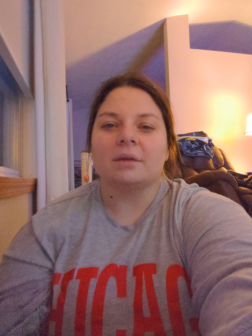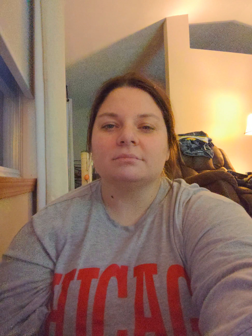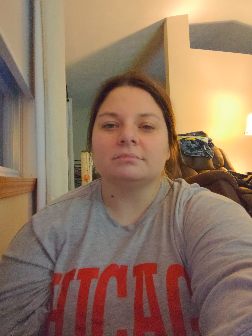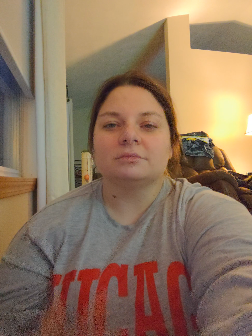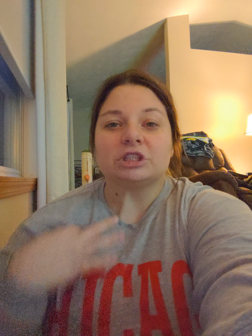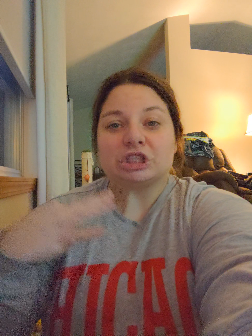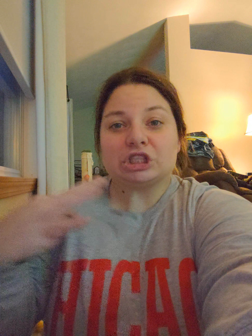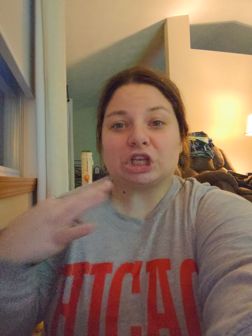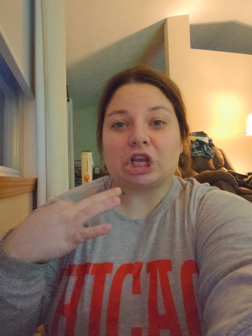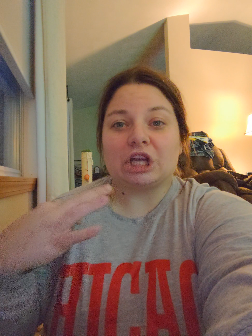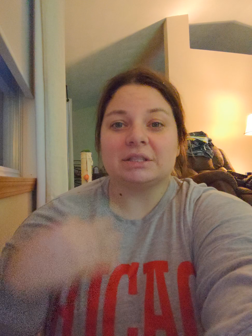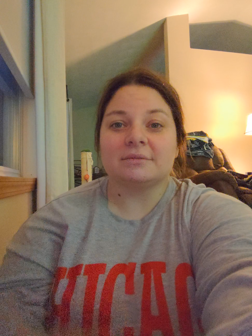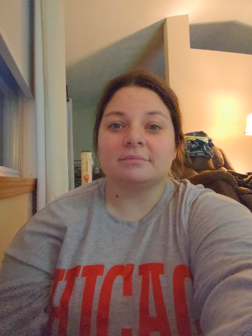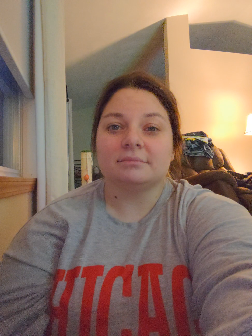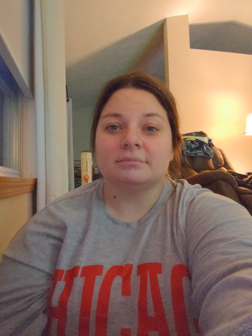shirt